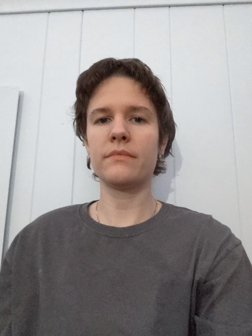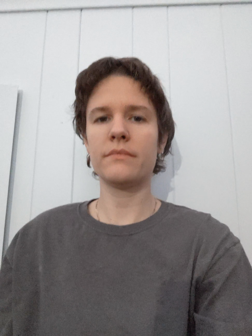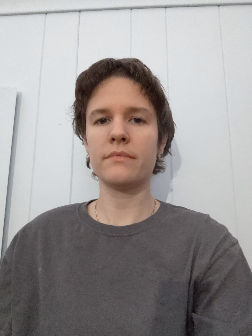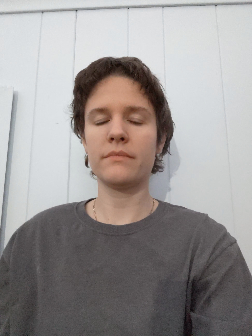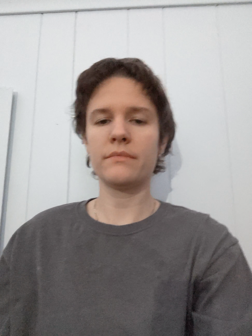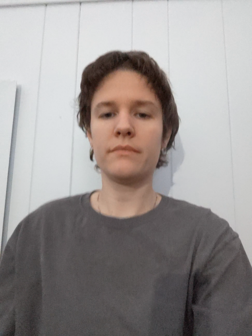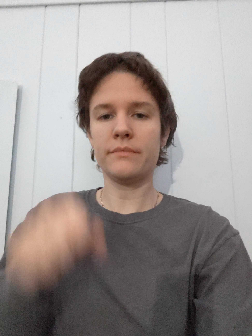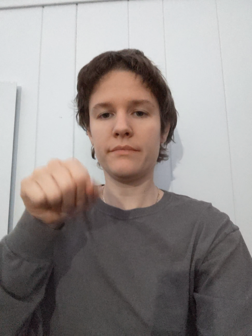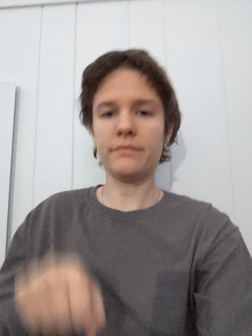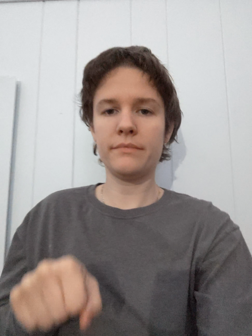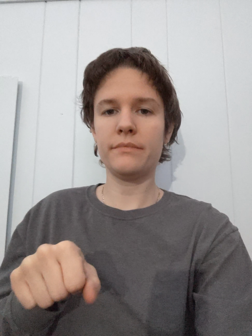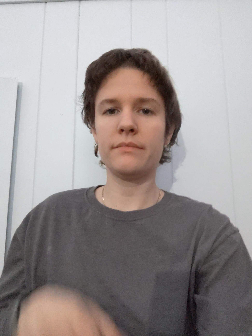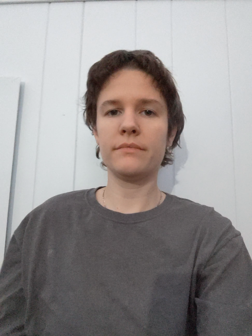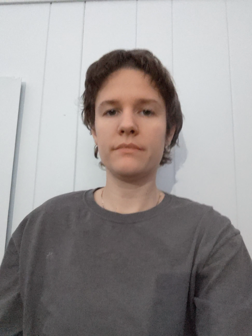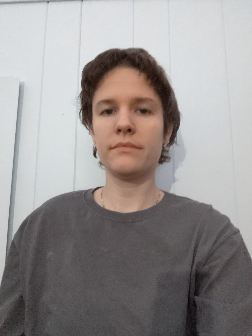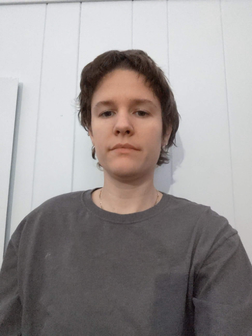can